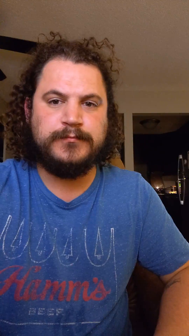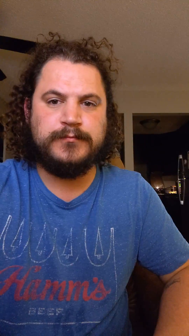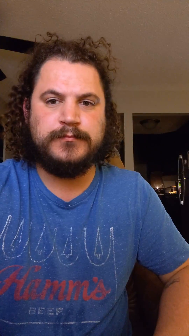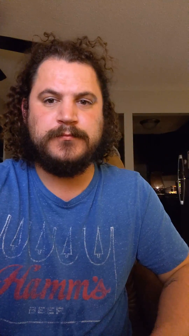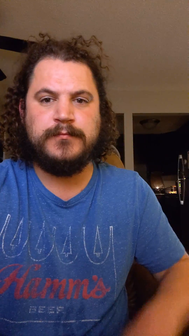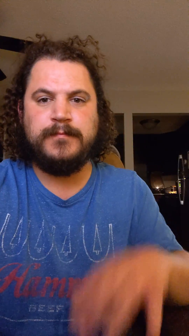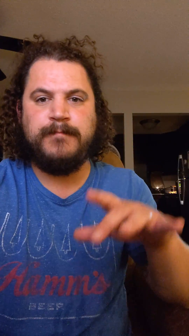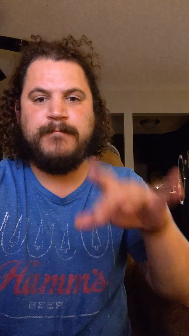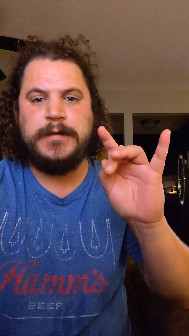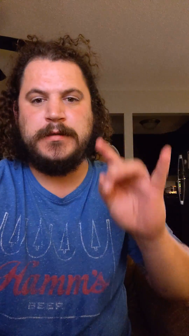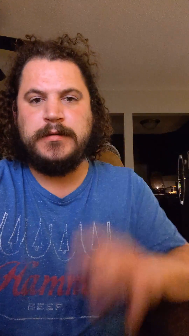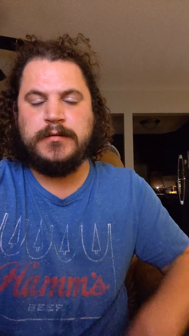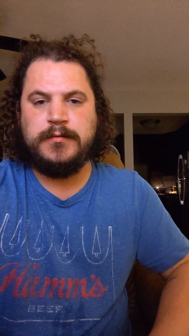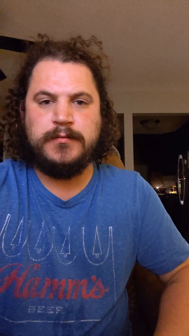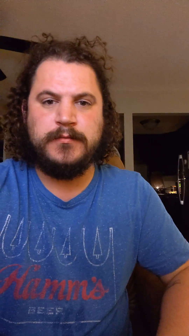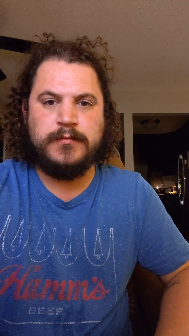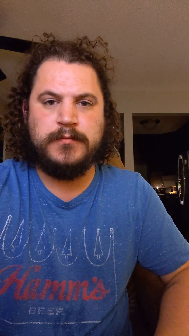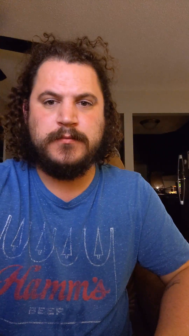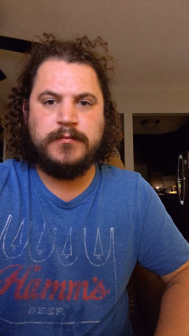pick